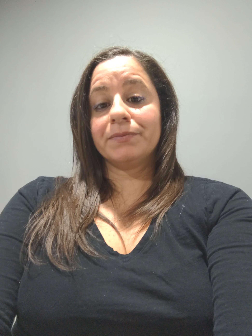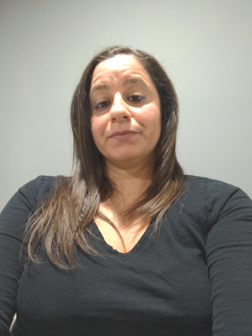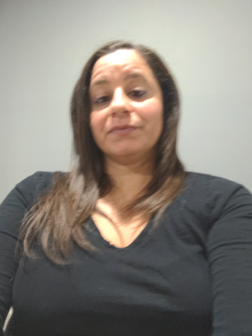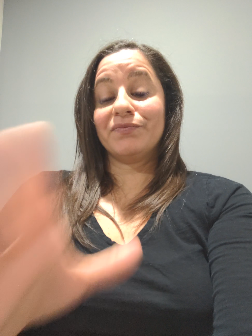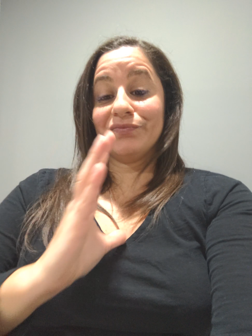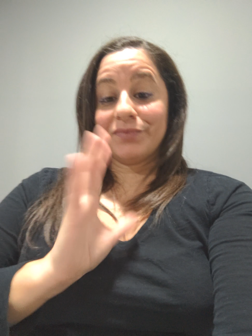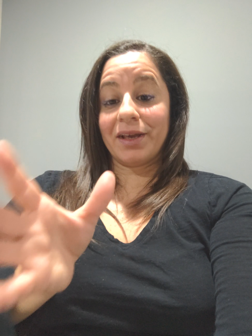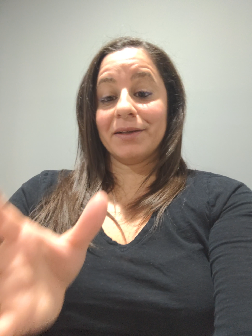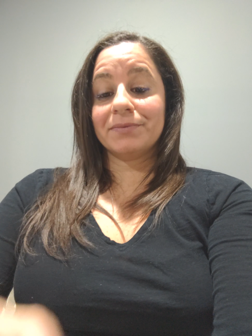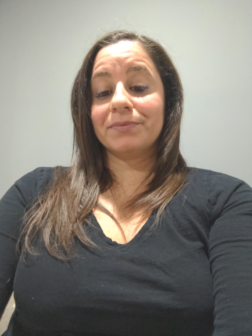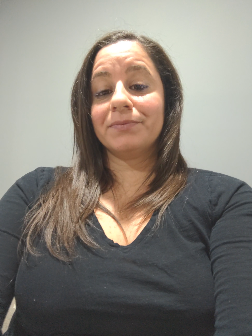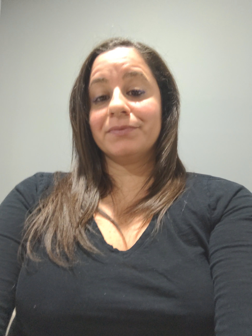fine